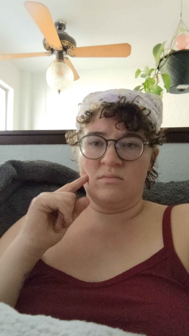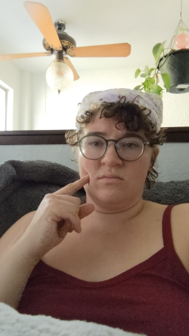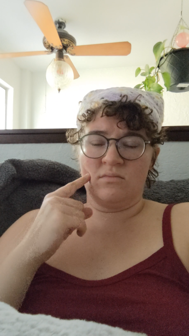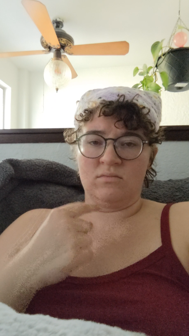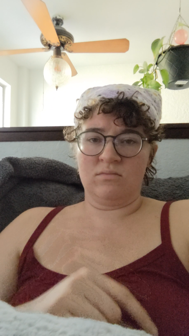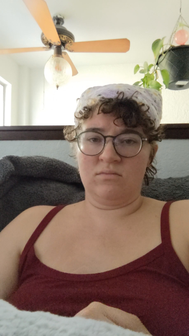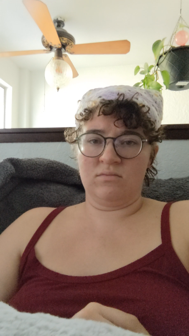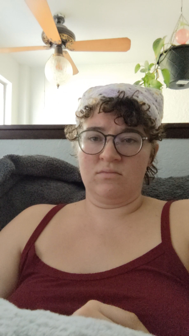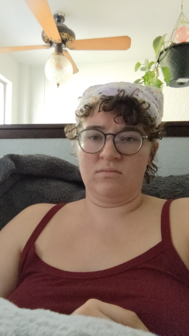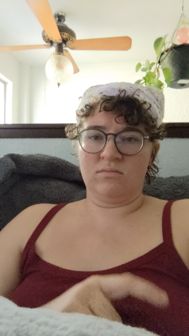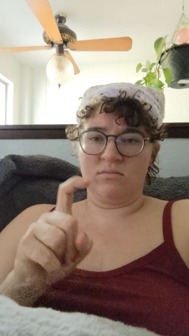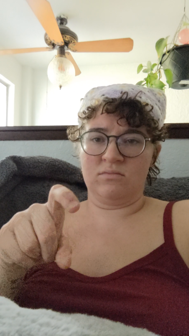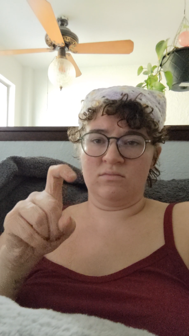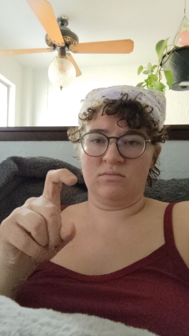should